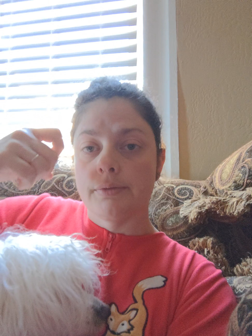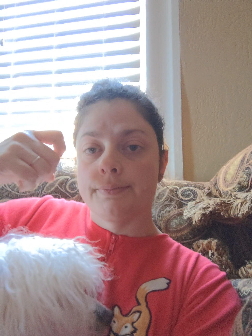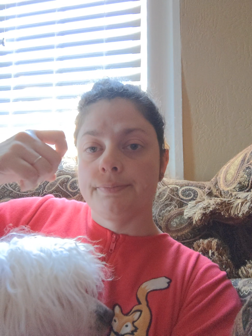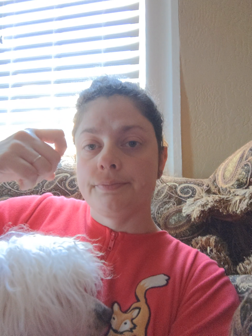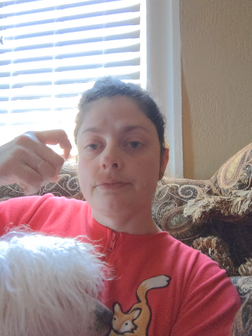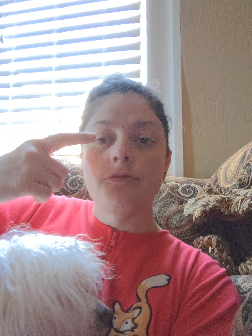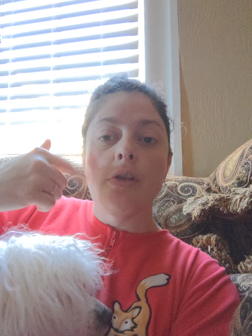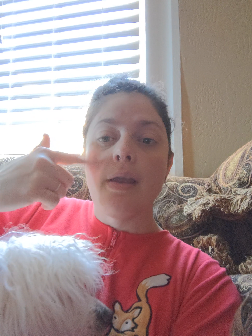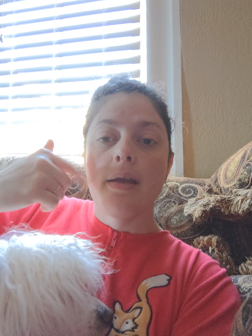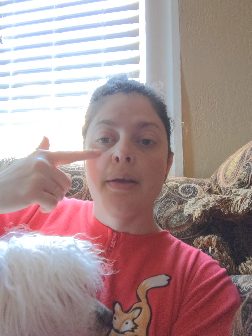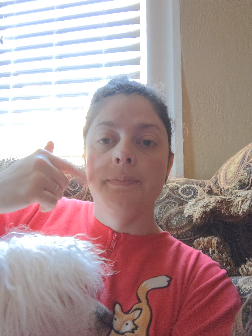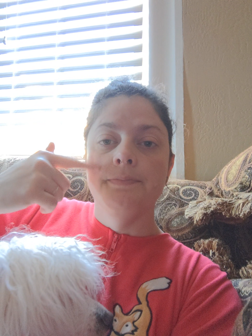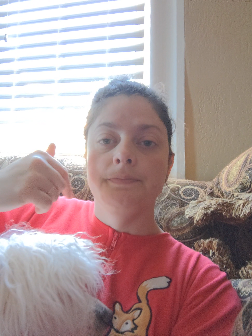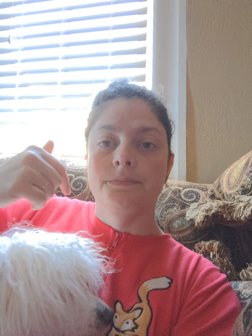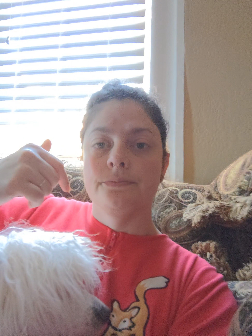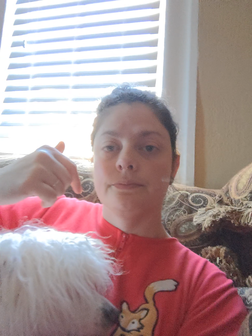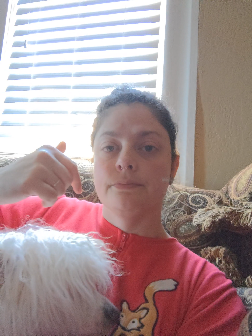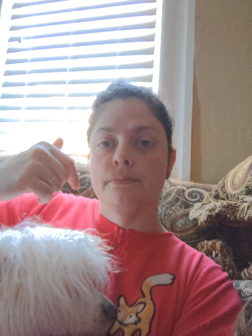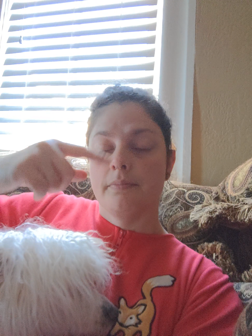cry